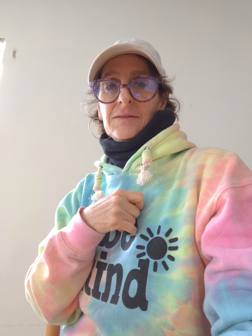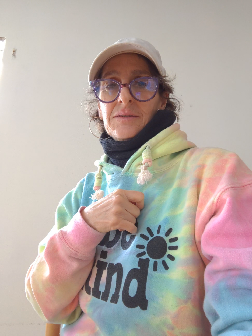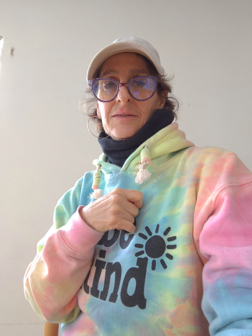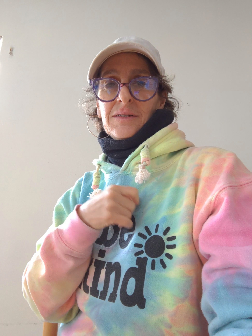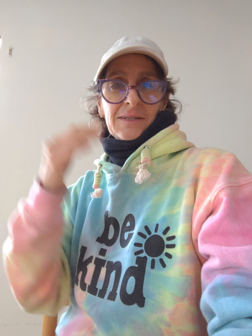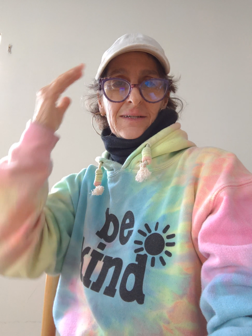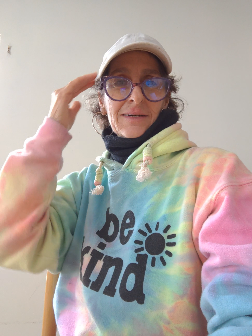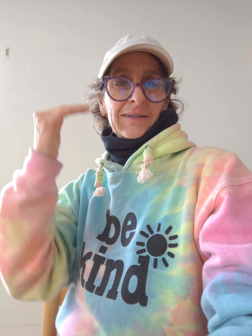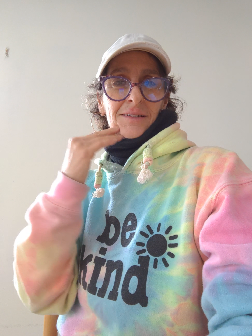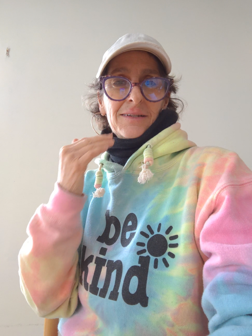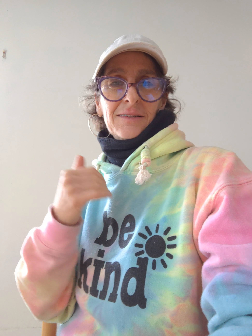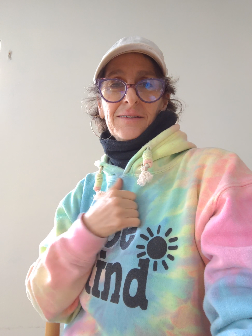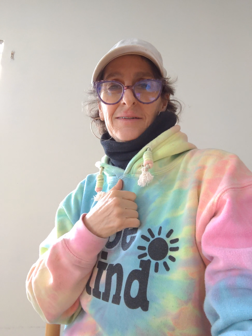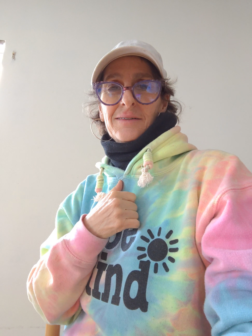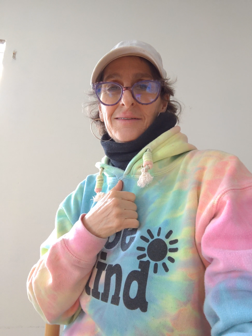head